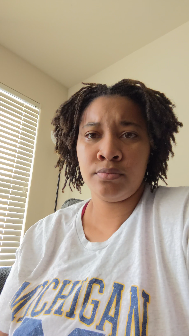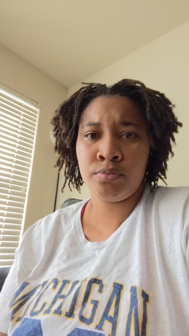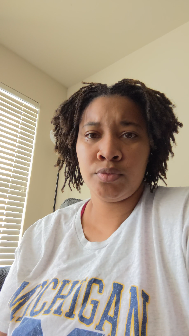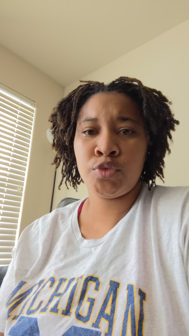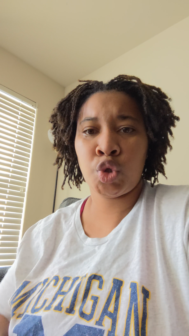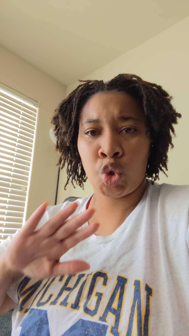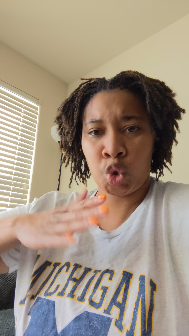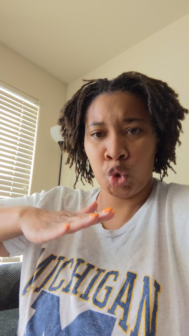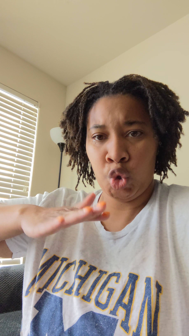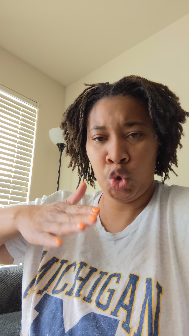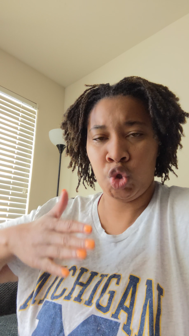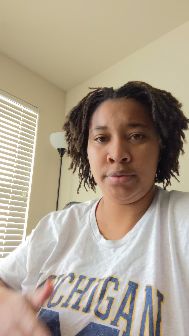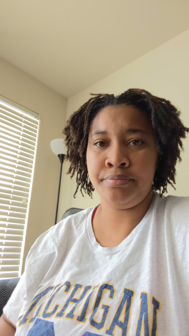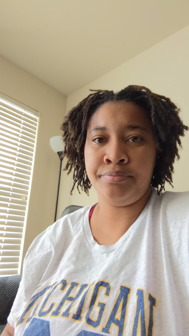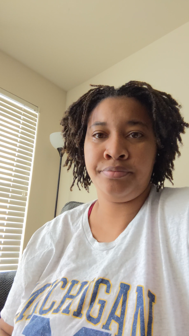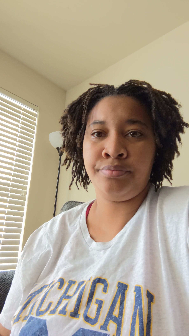cook